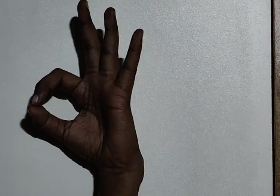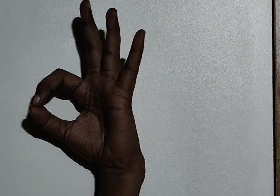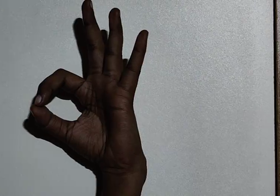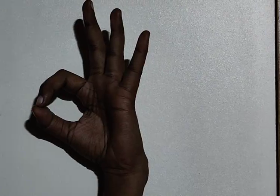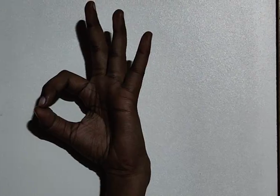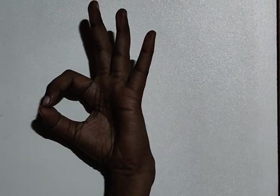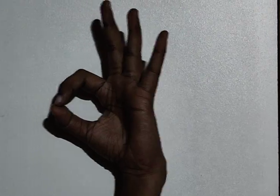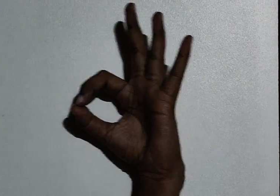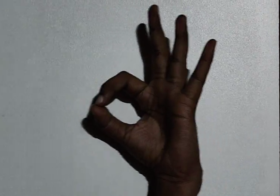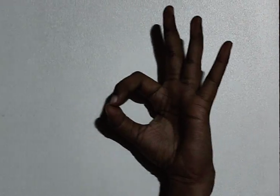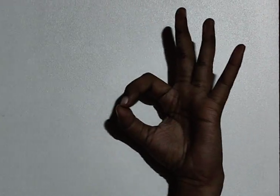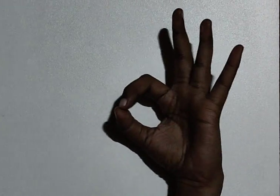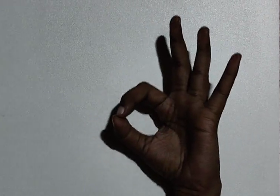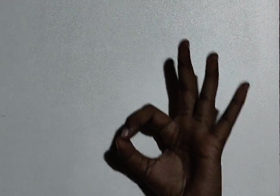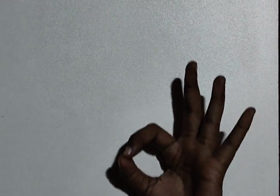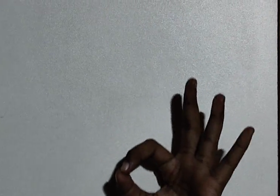ഔ